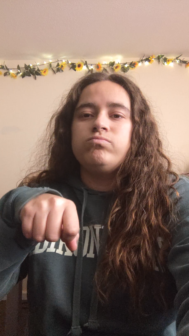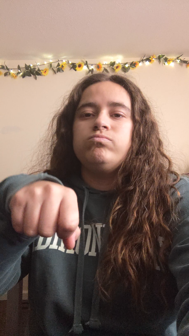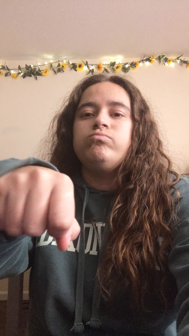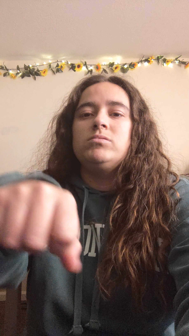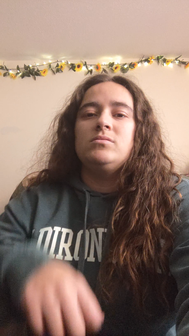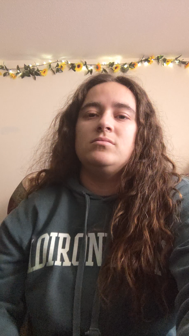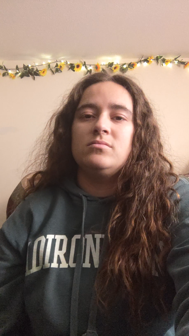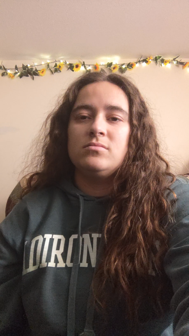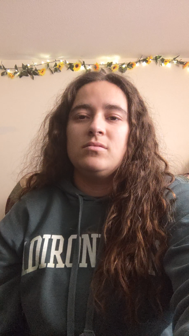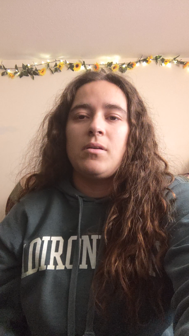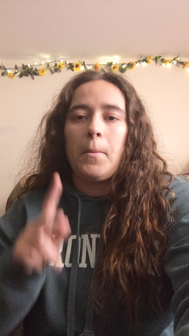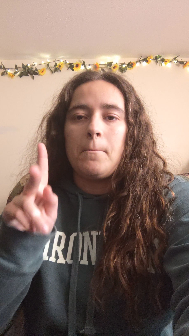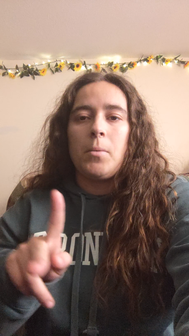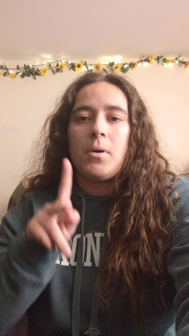people